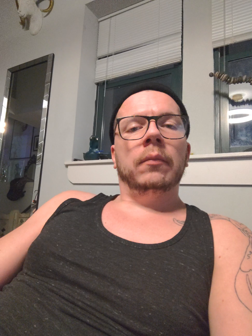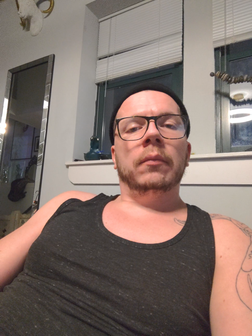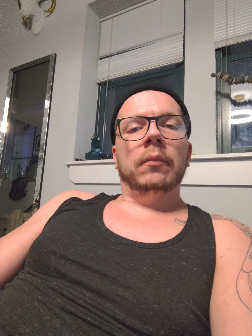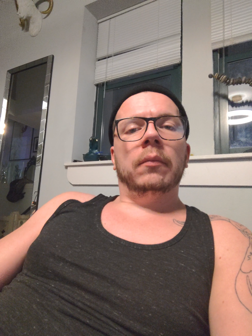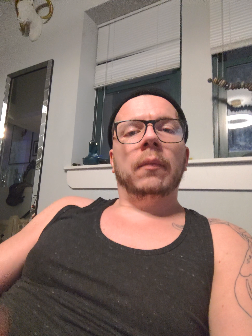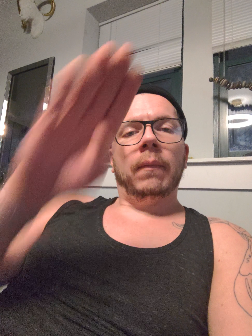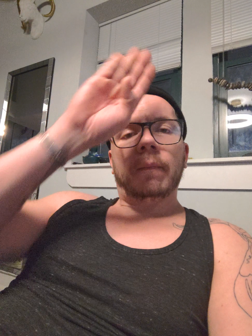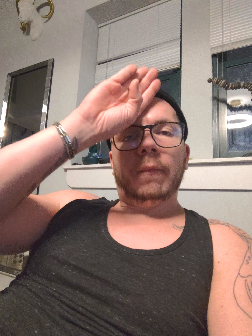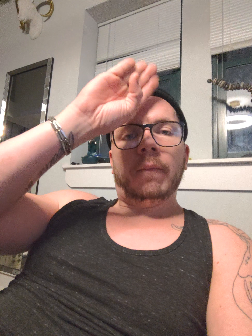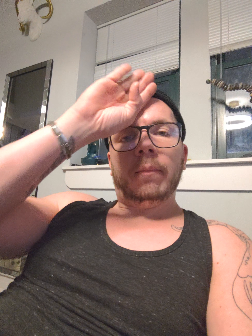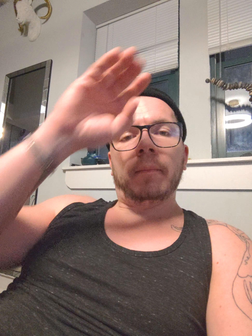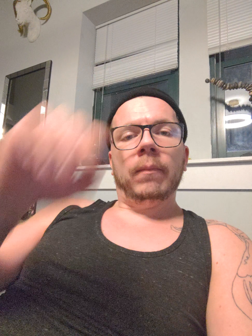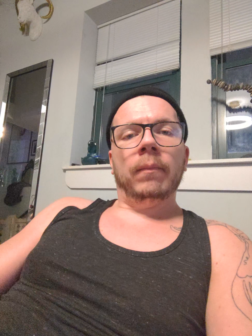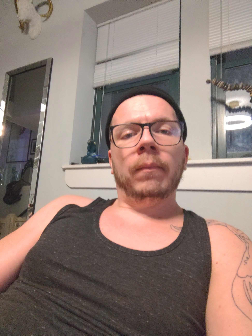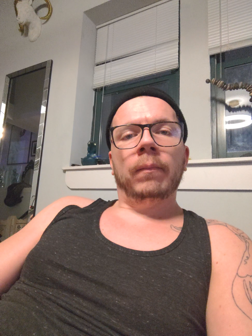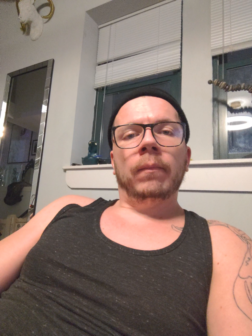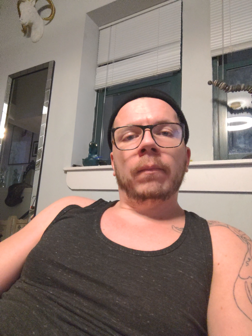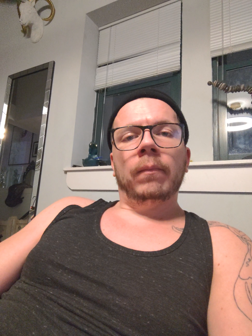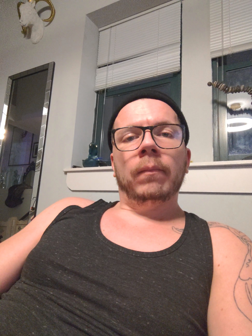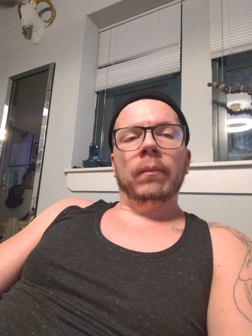fireman